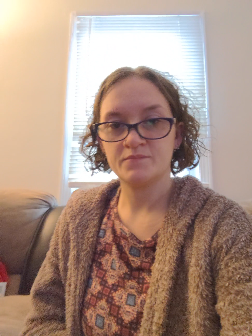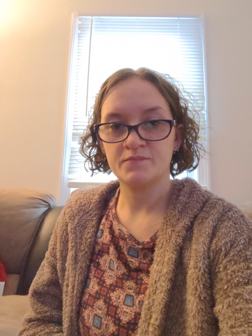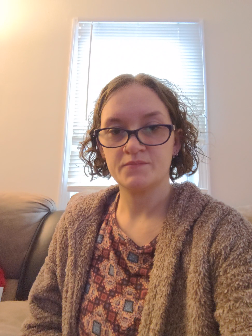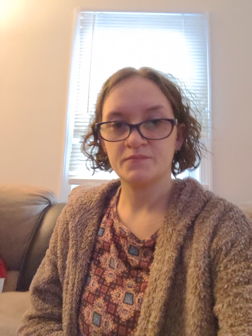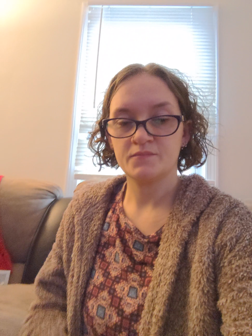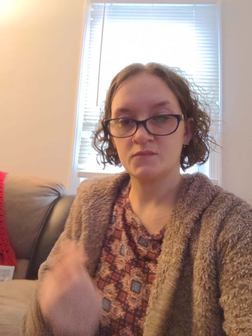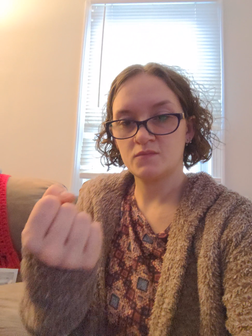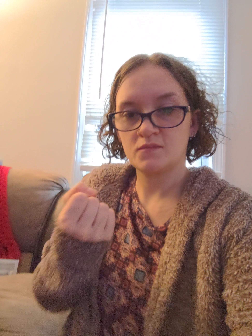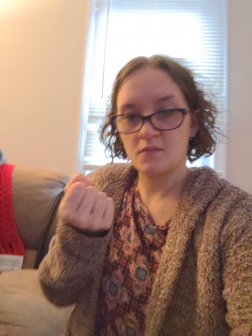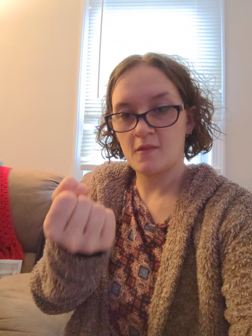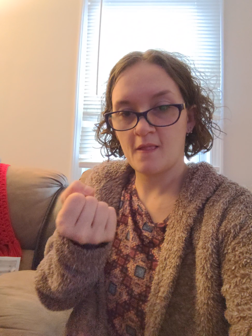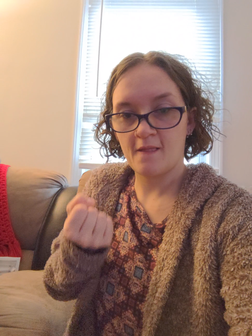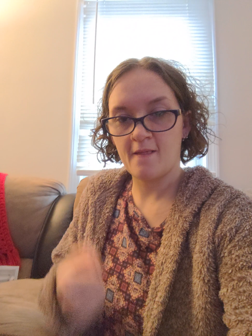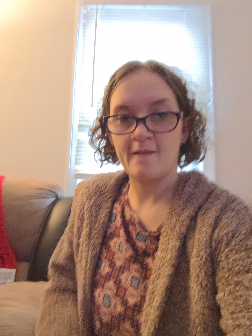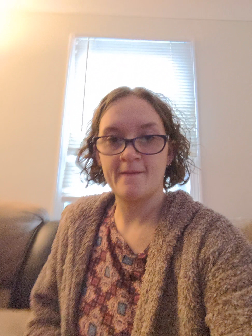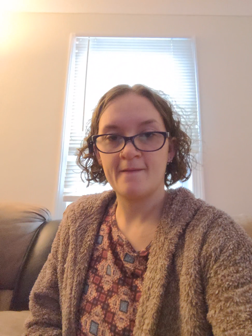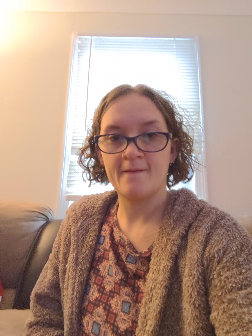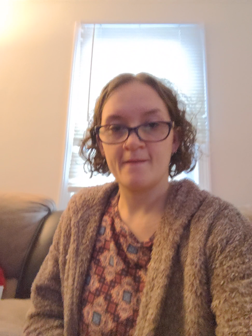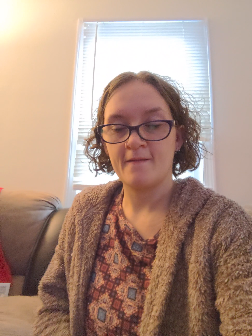drawer